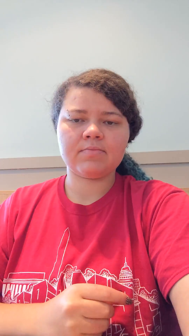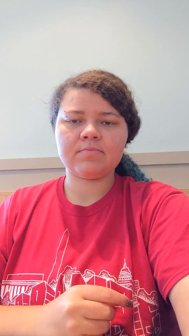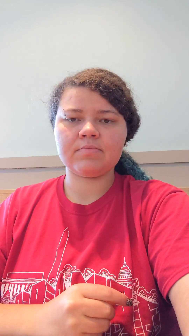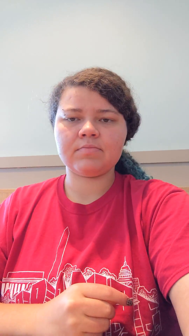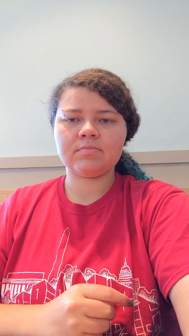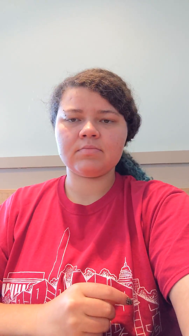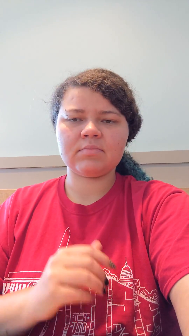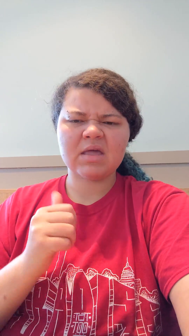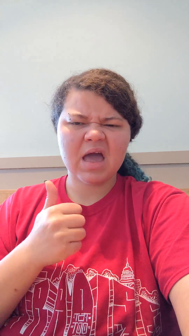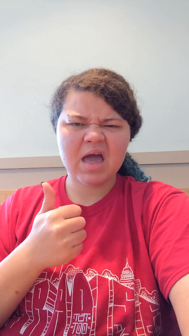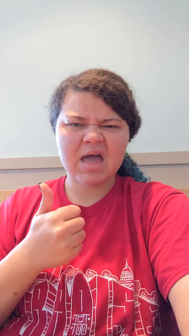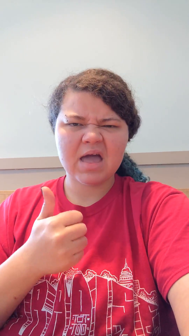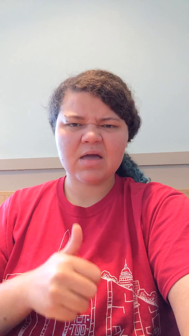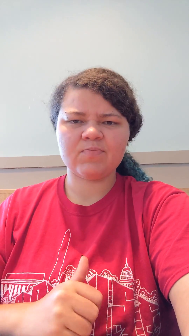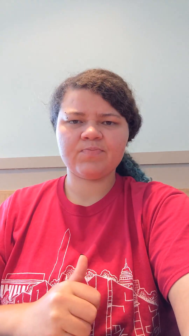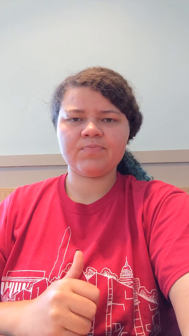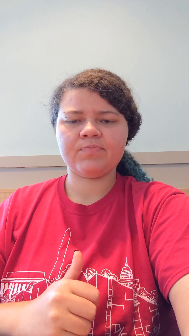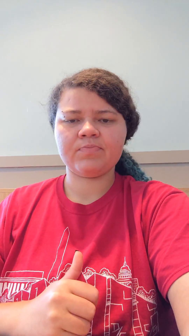how